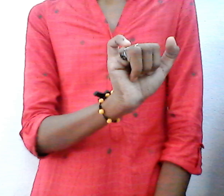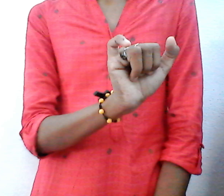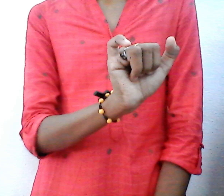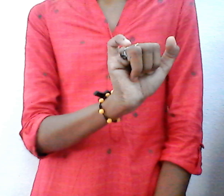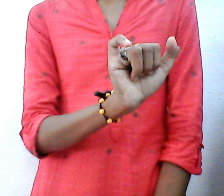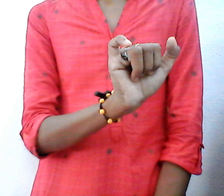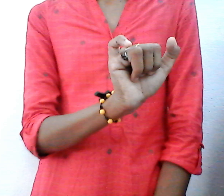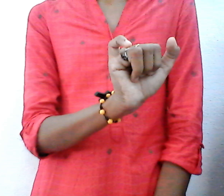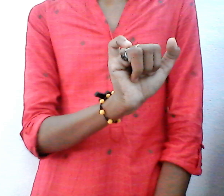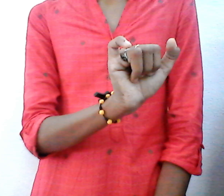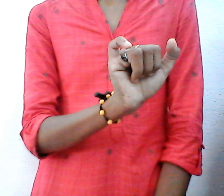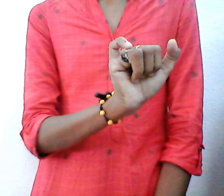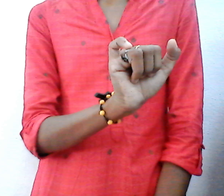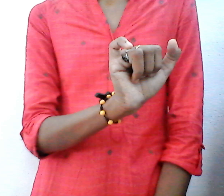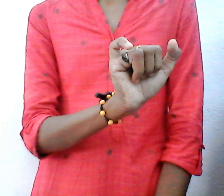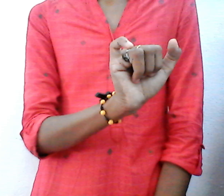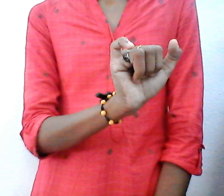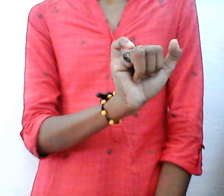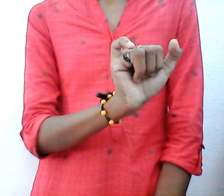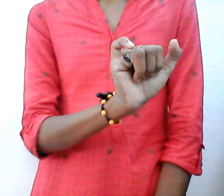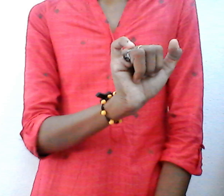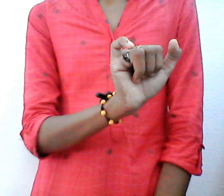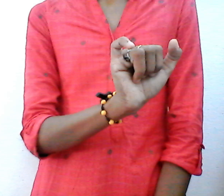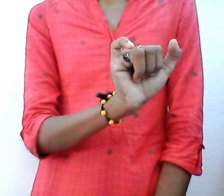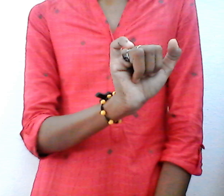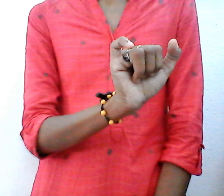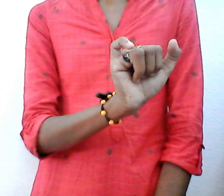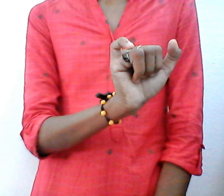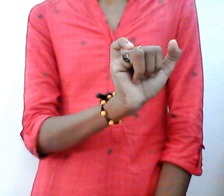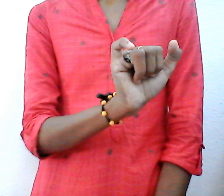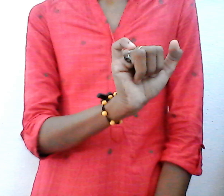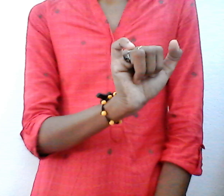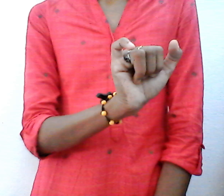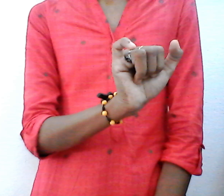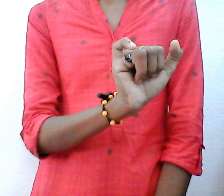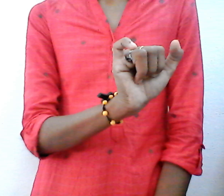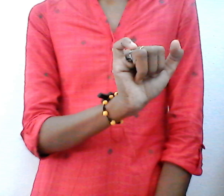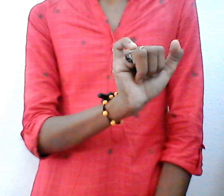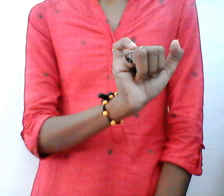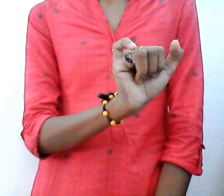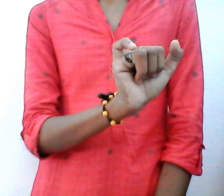ഋ